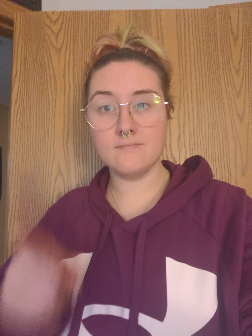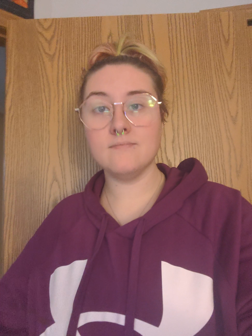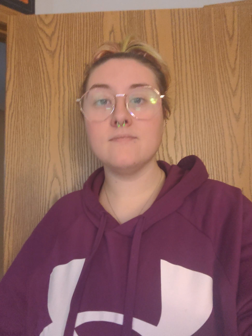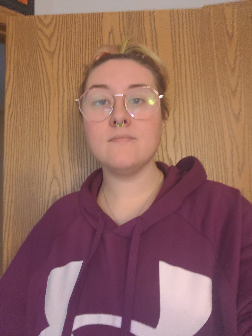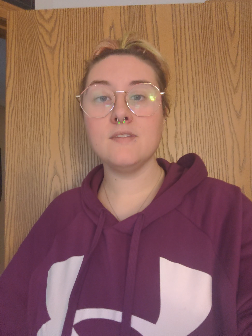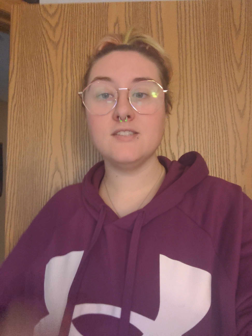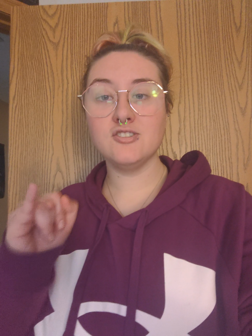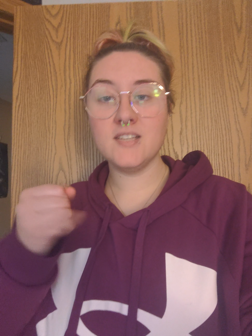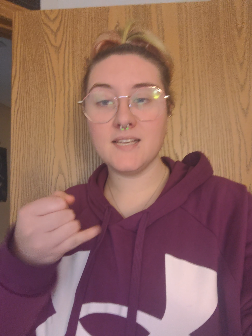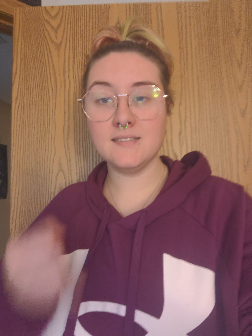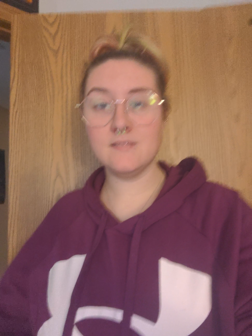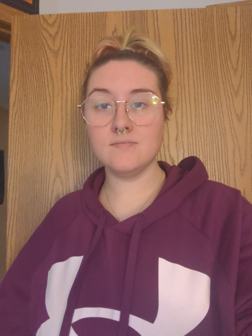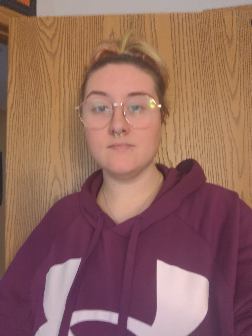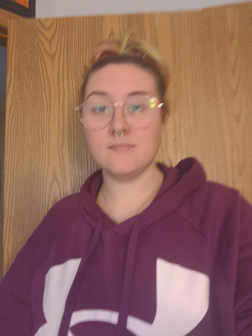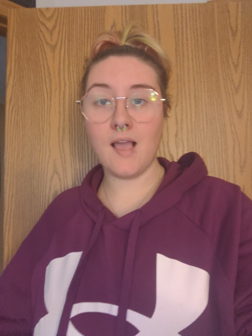jeans